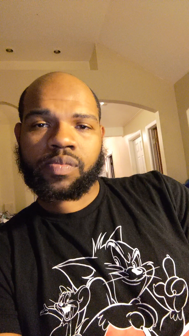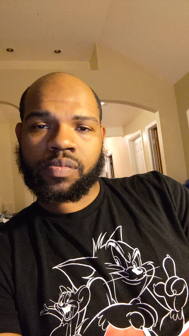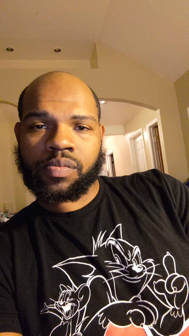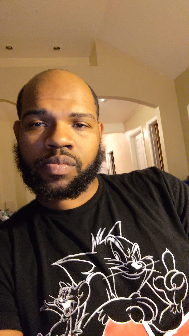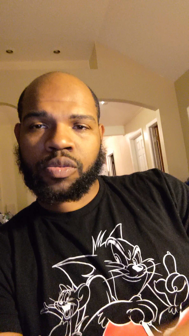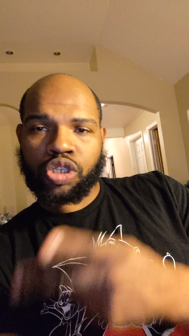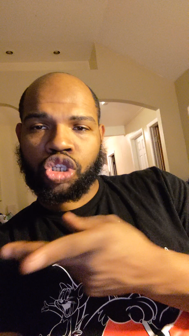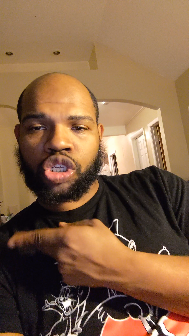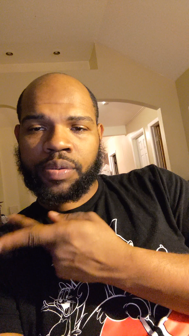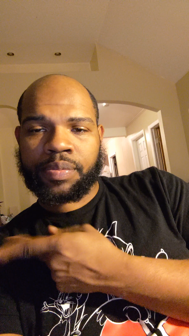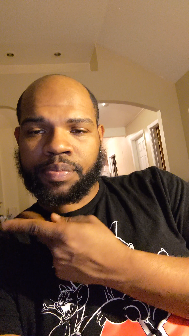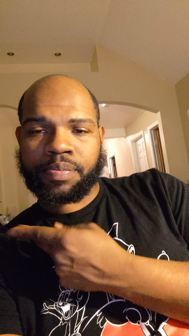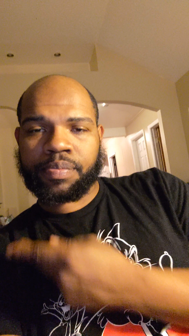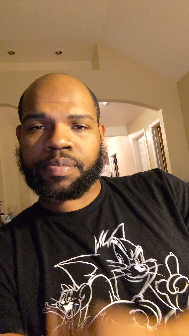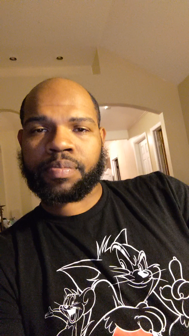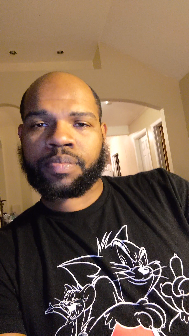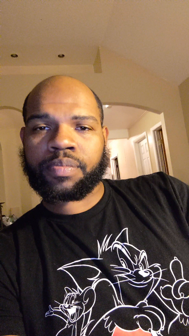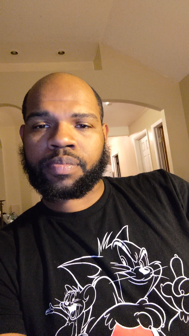sheep